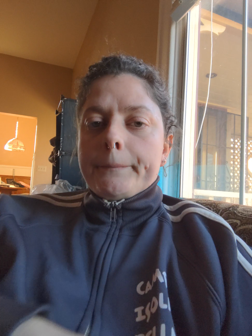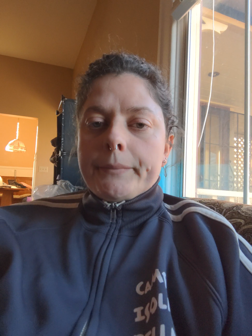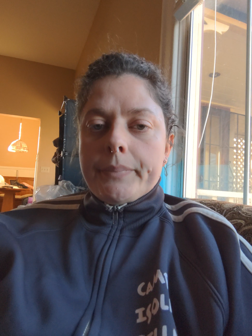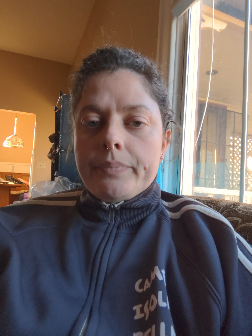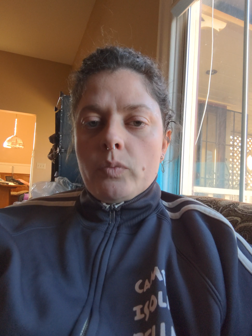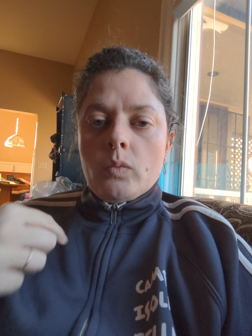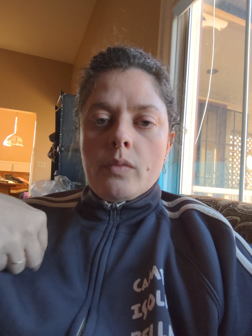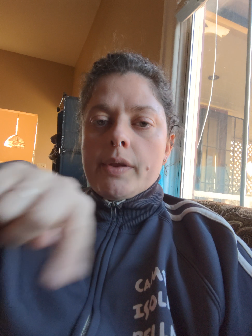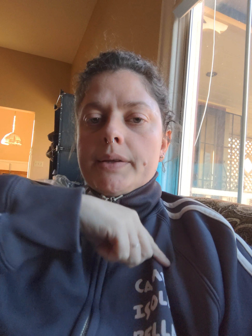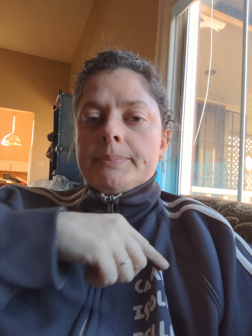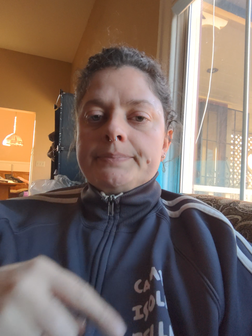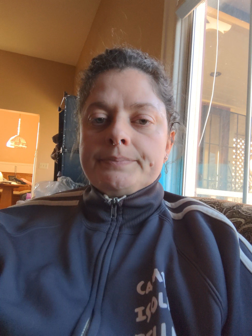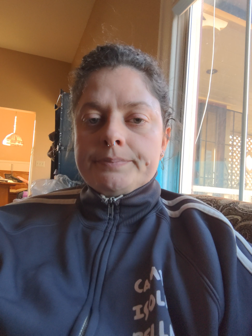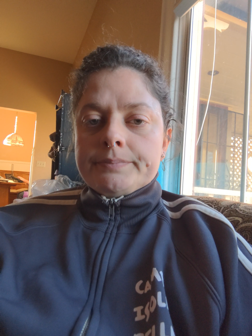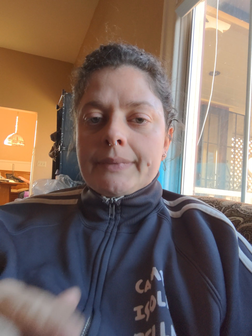we